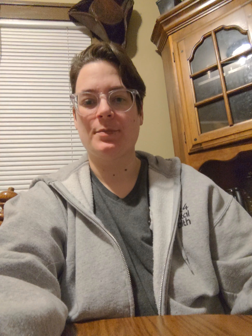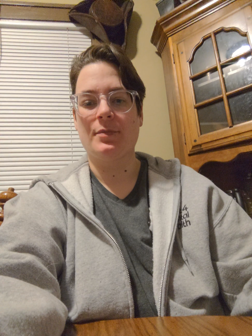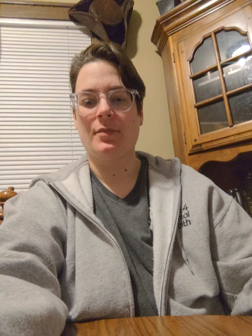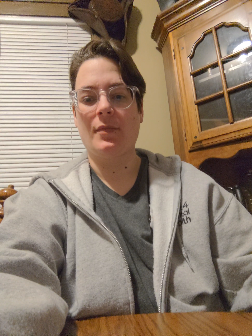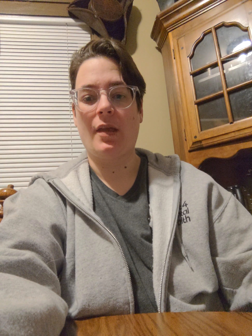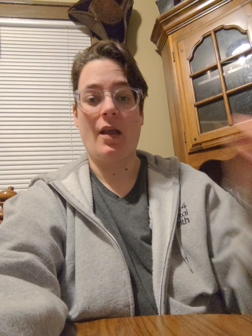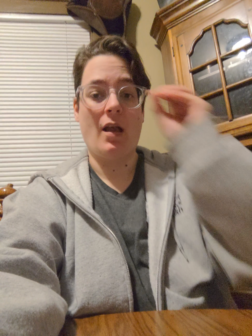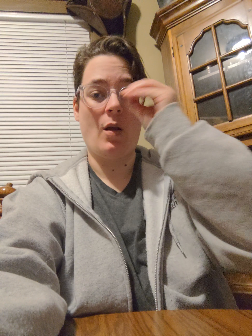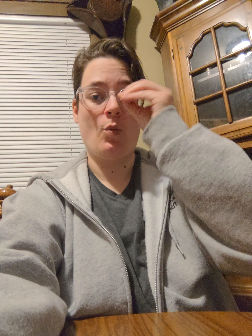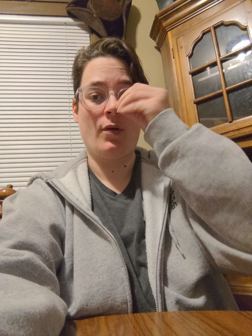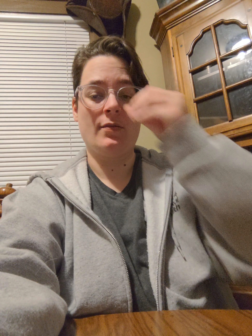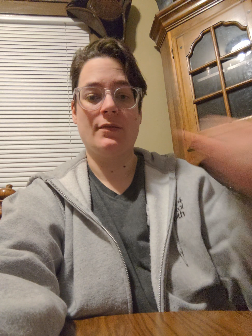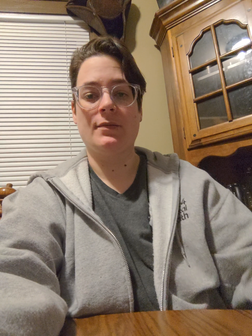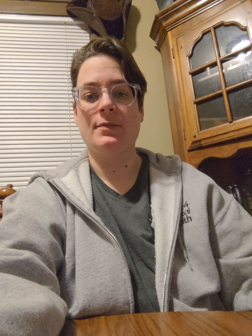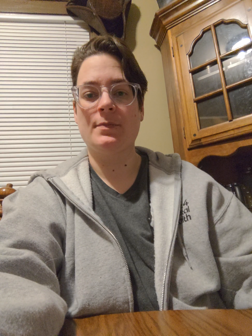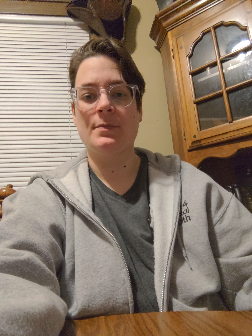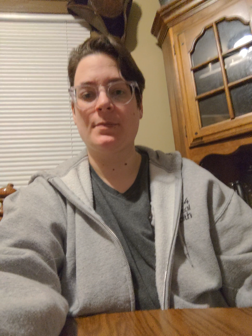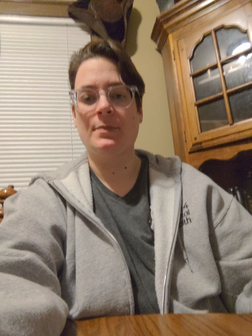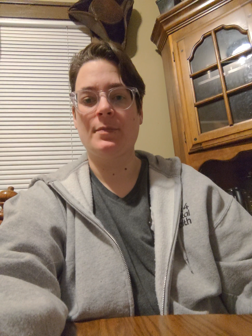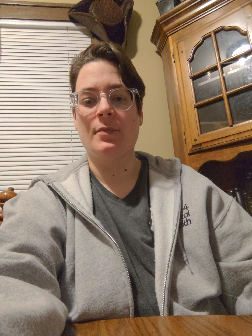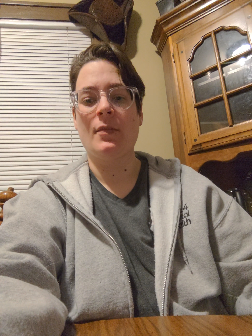owl